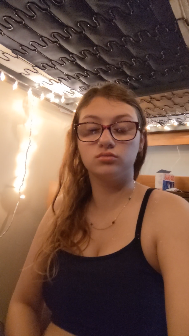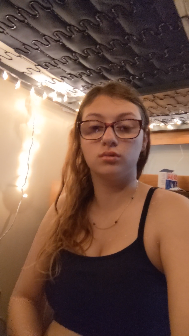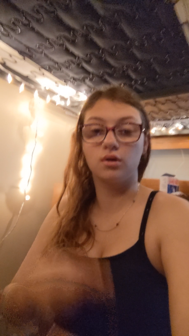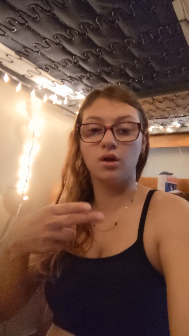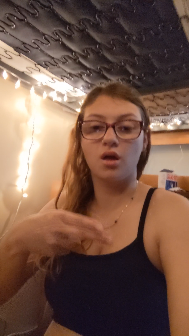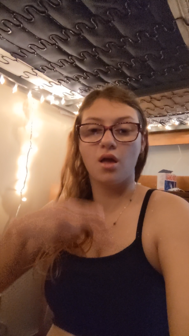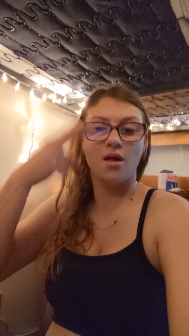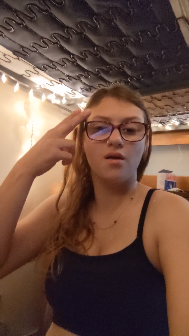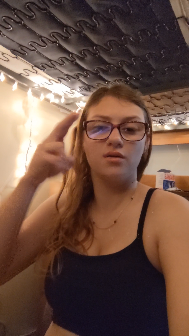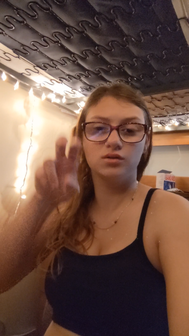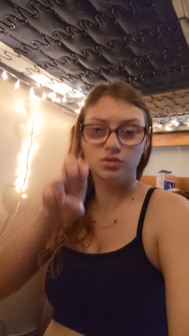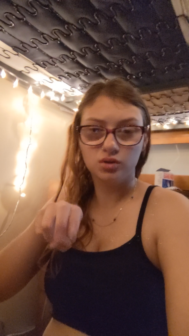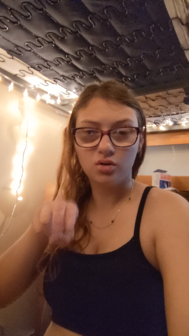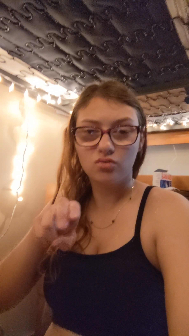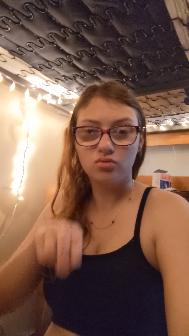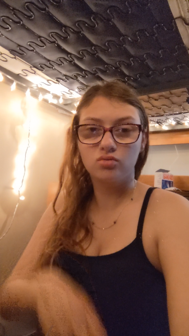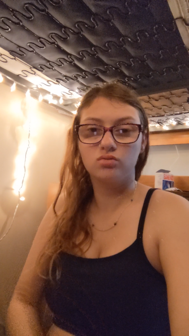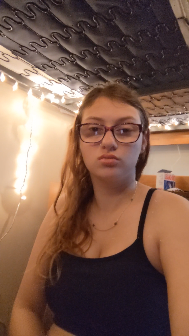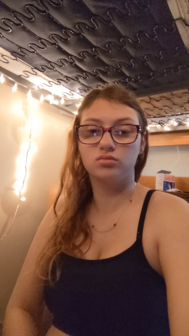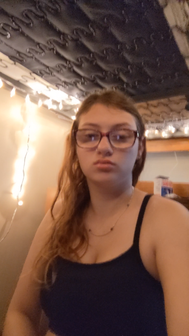high chair